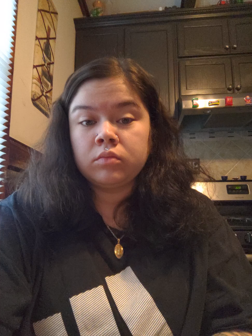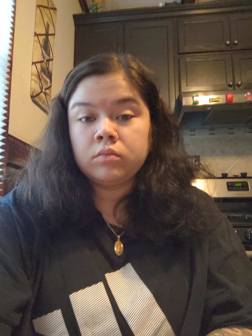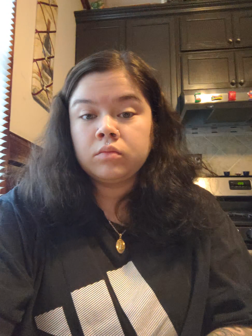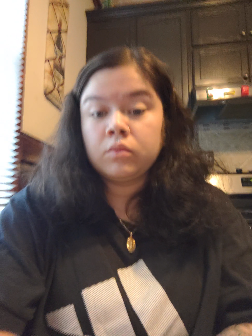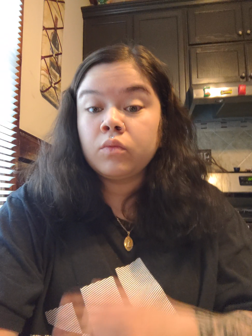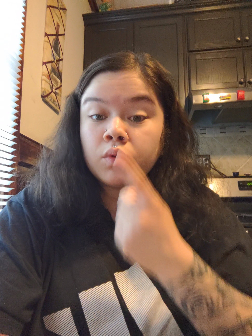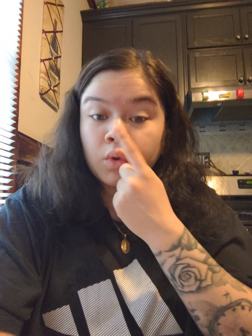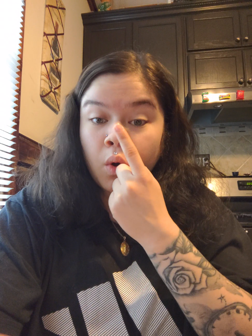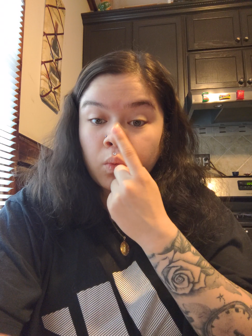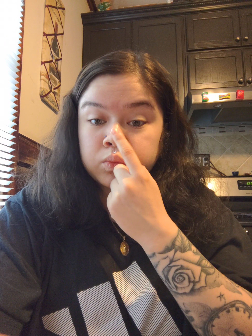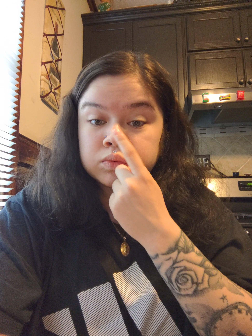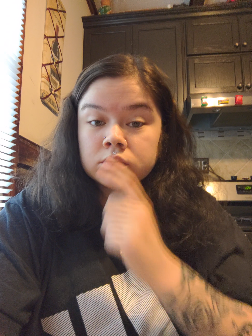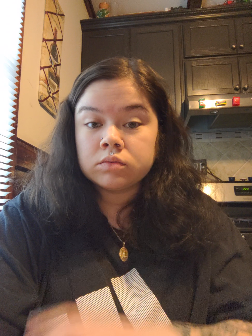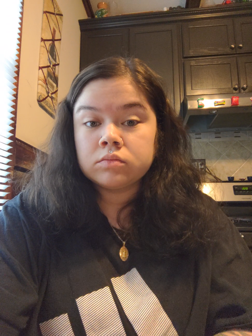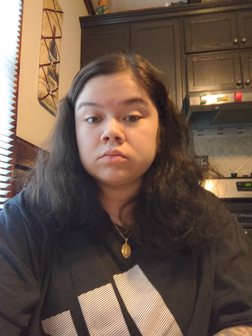nose